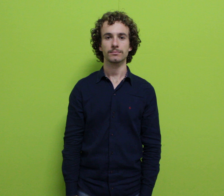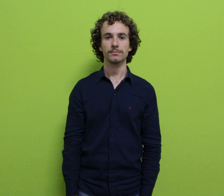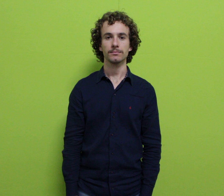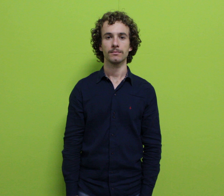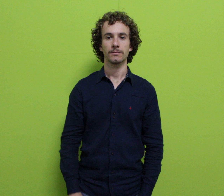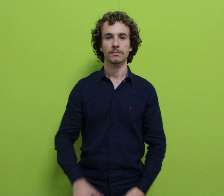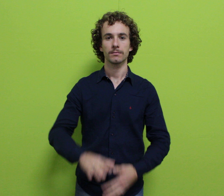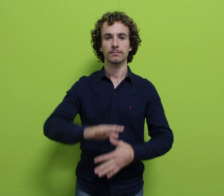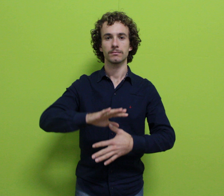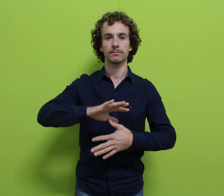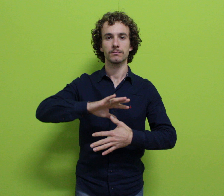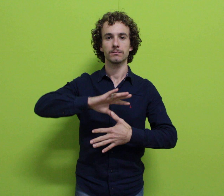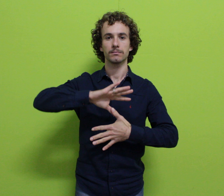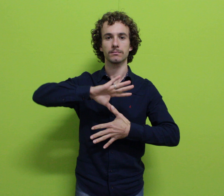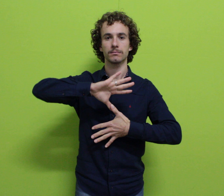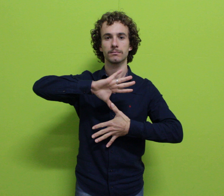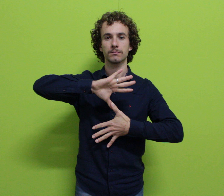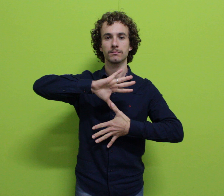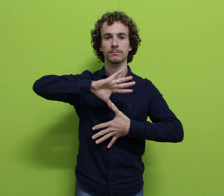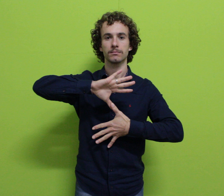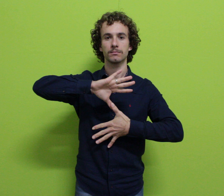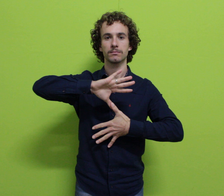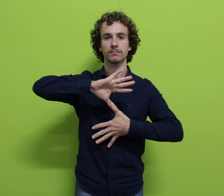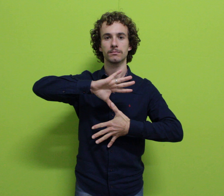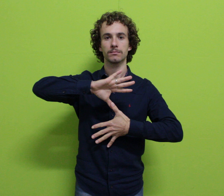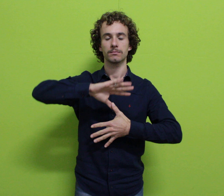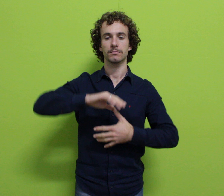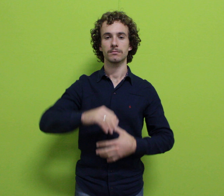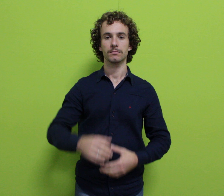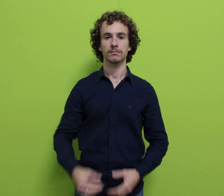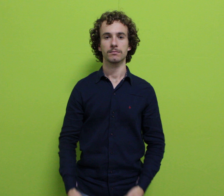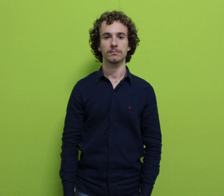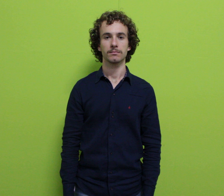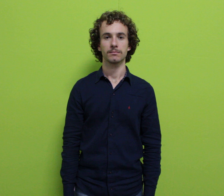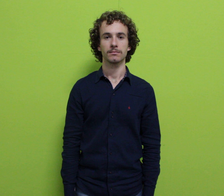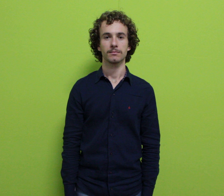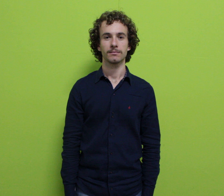América